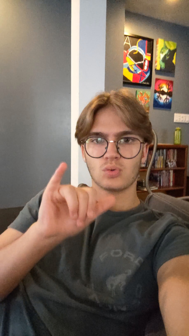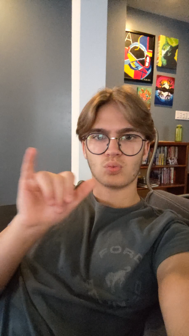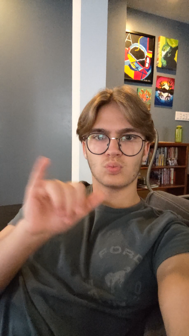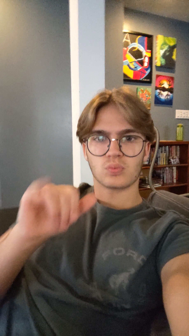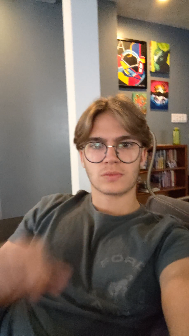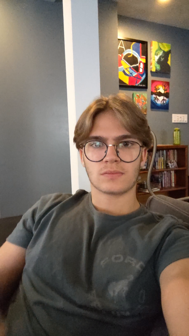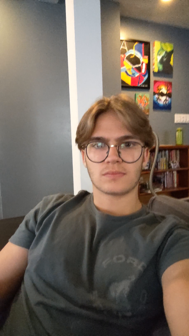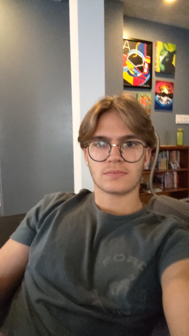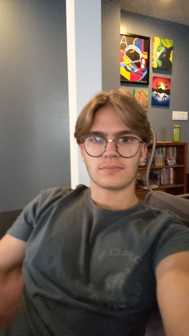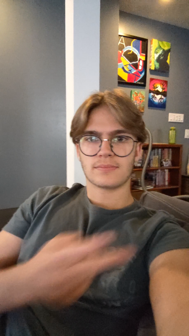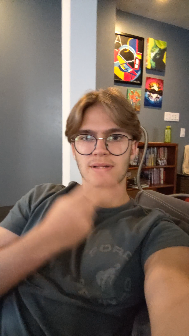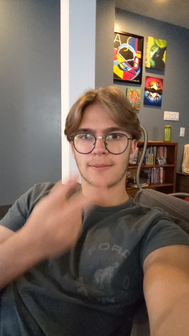sheep